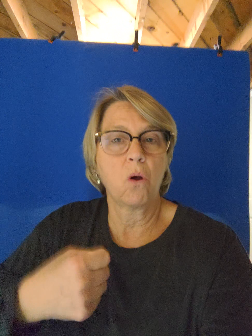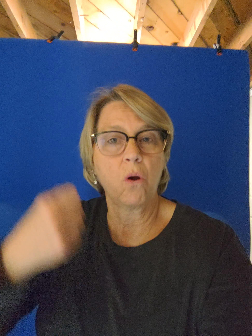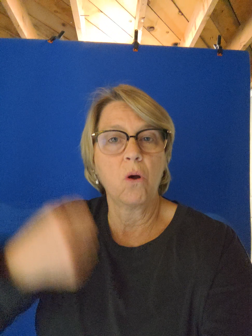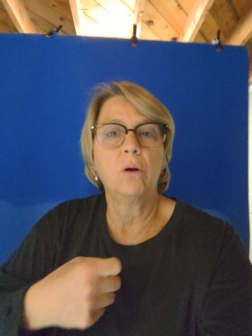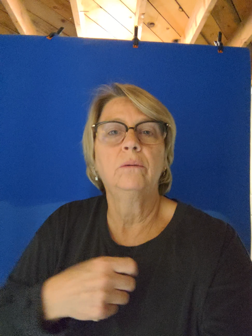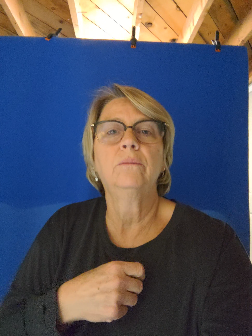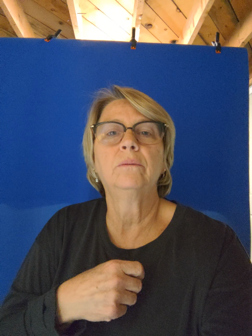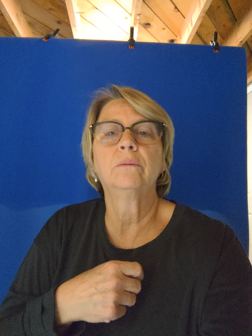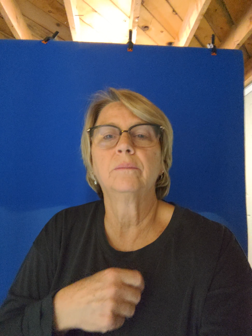car